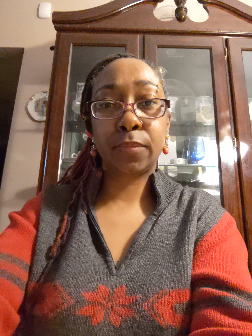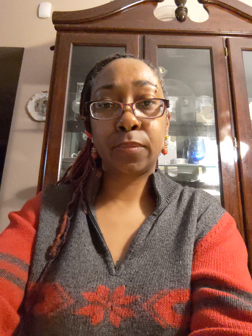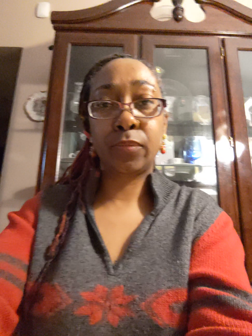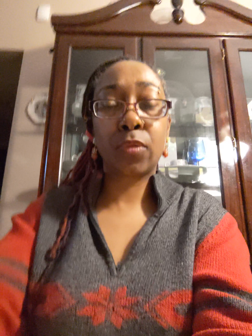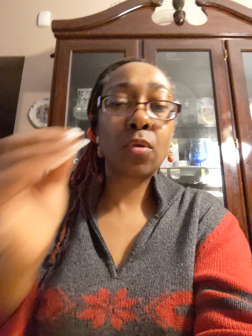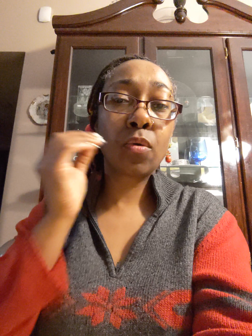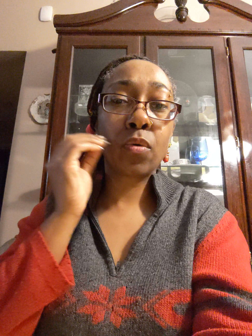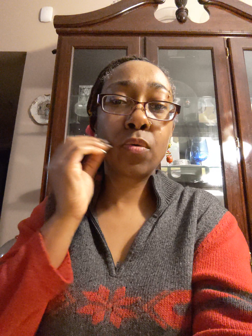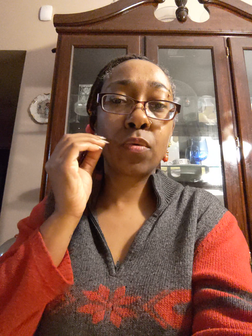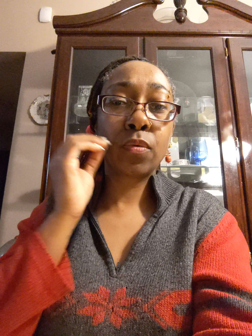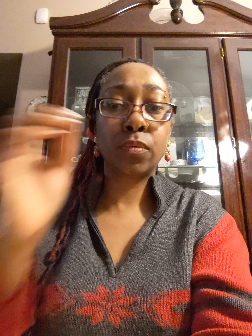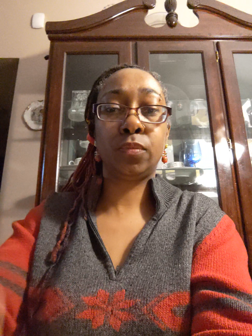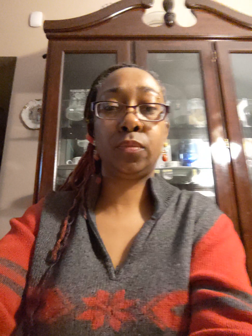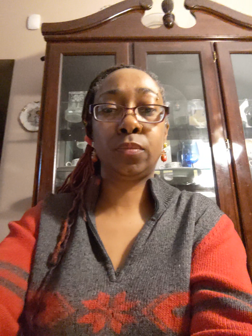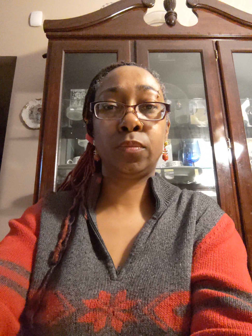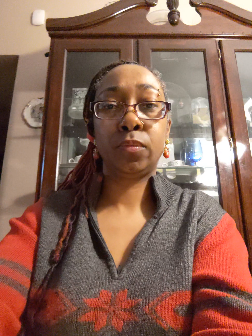home